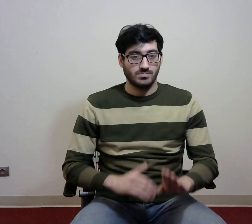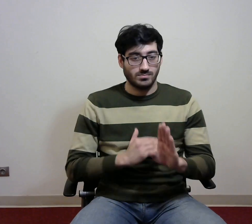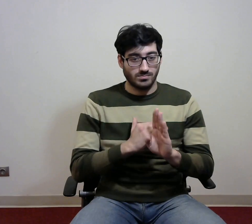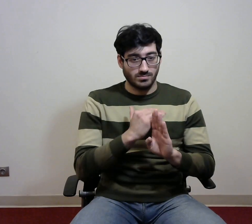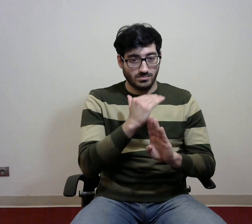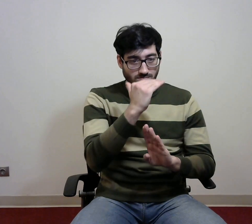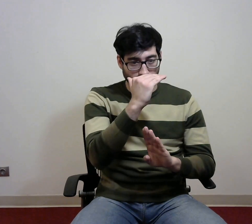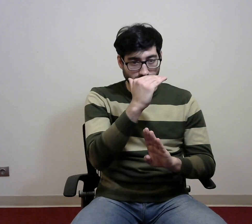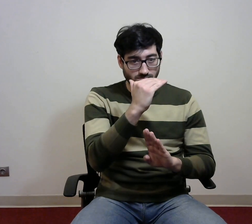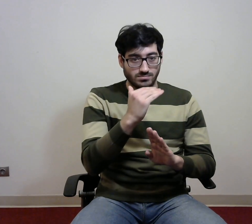uğur